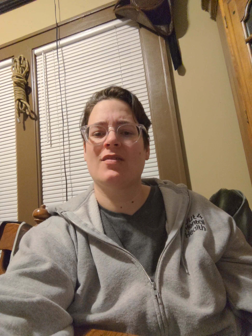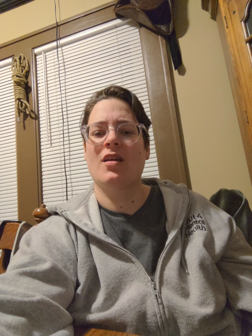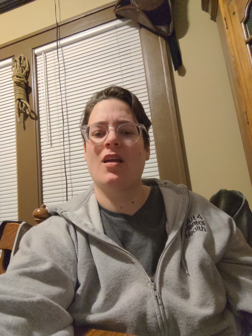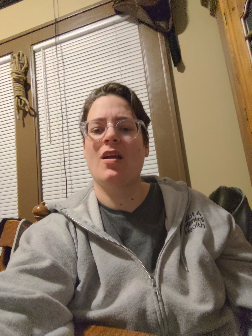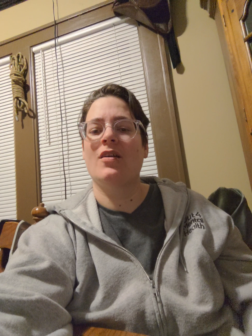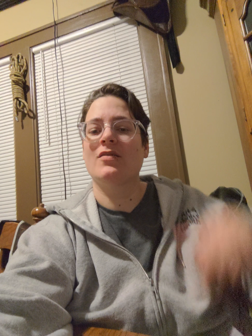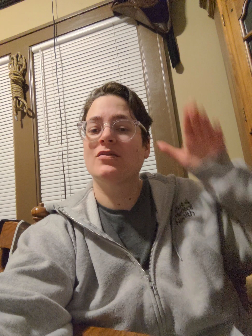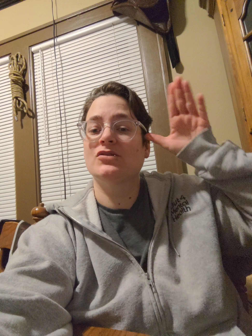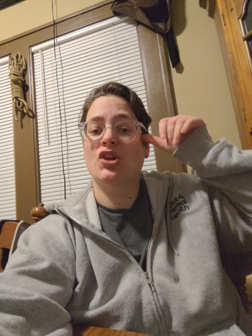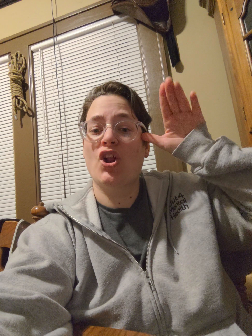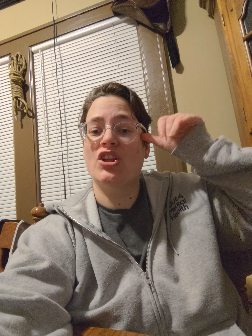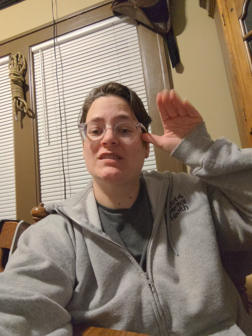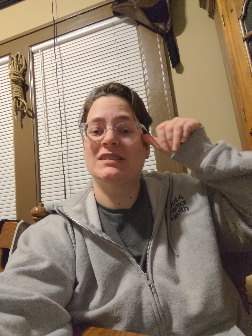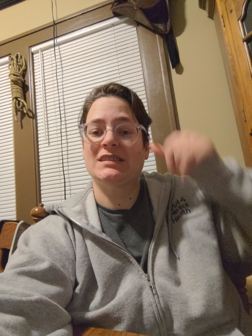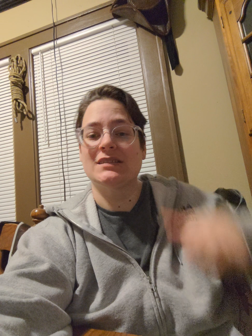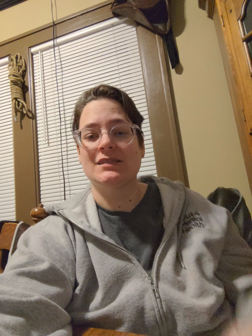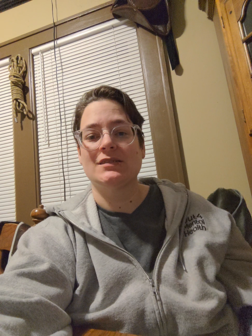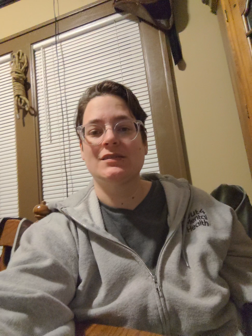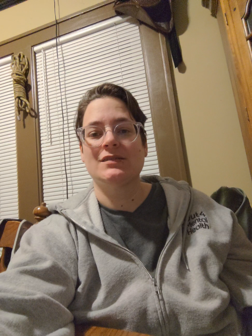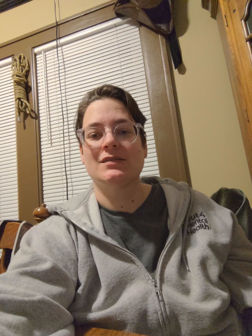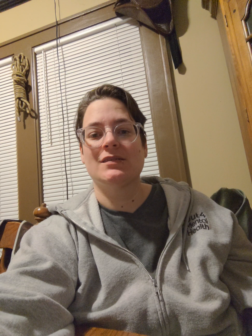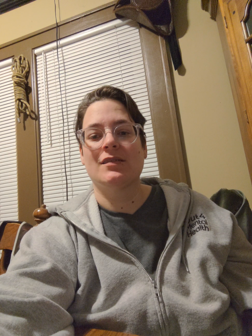donkey